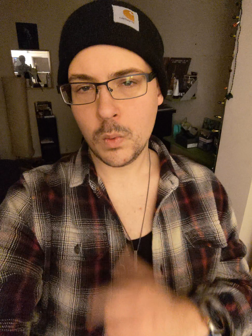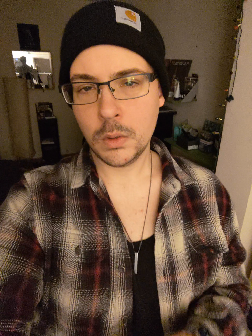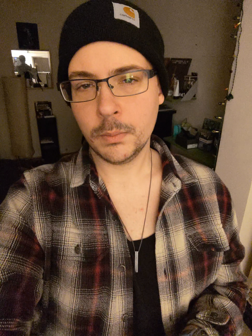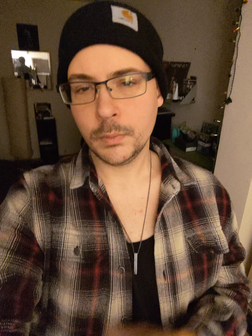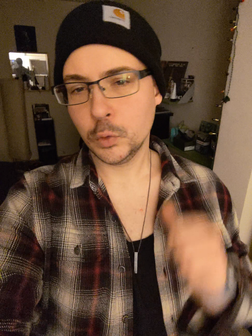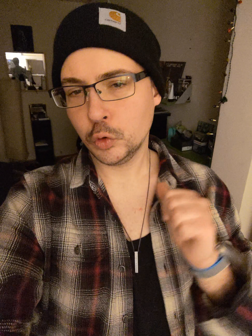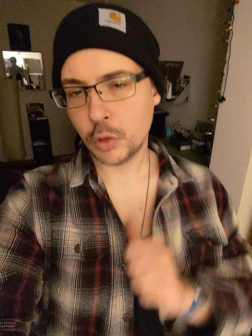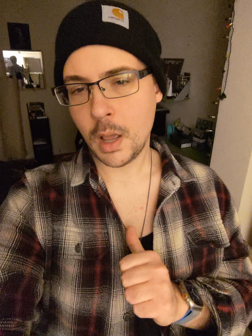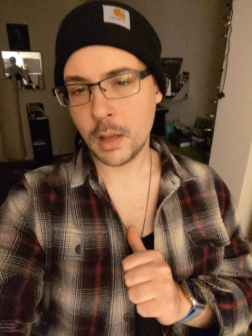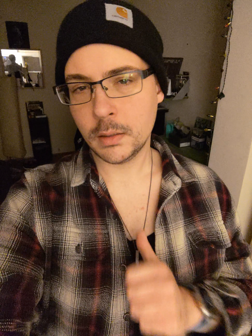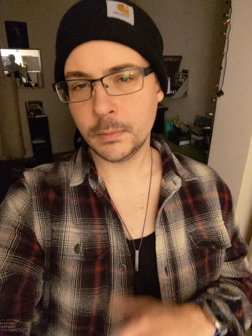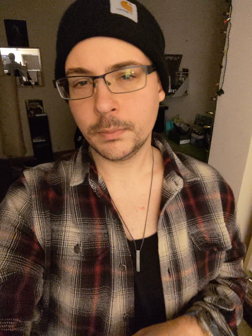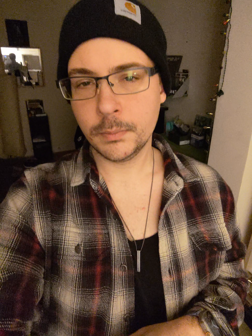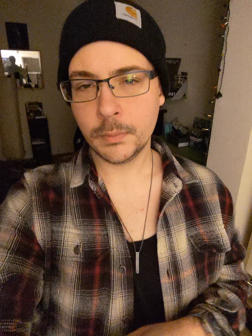jacket